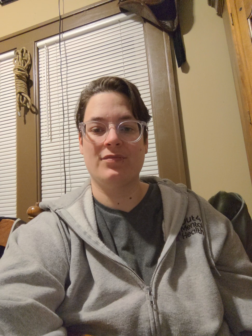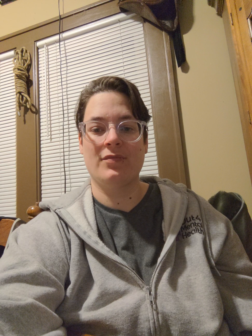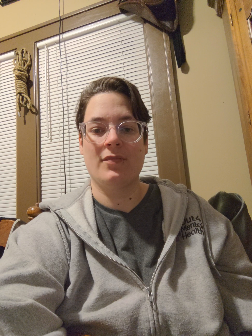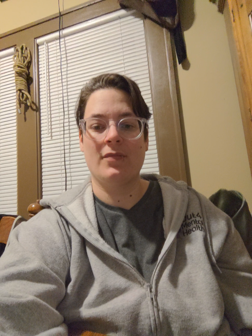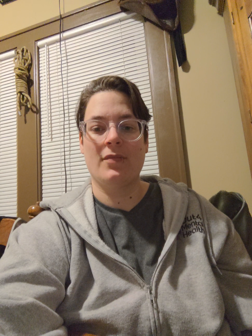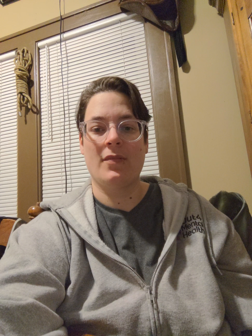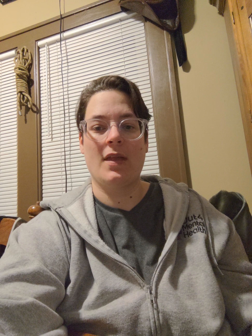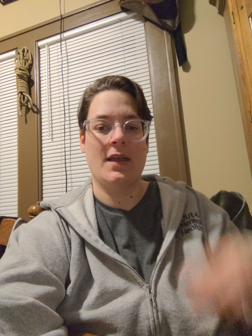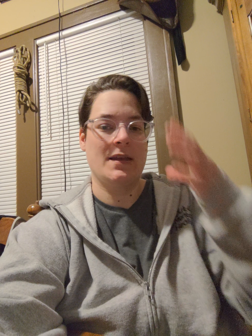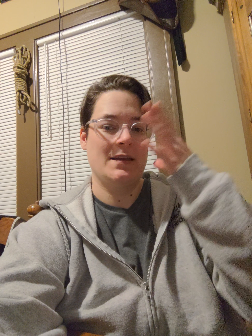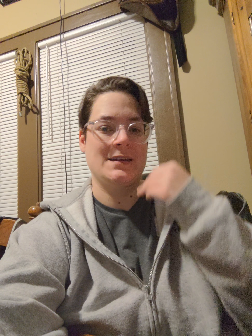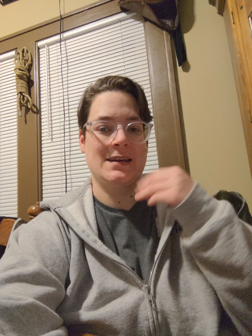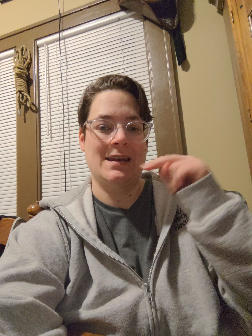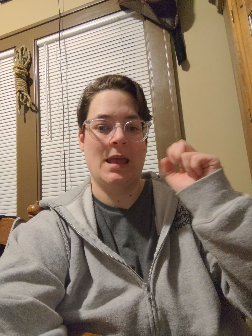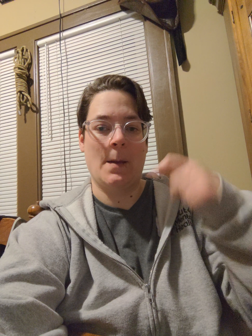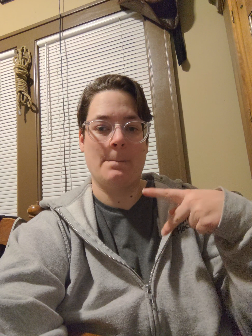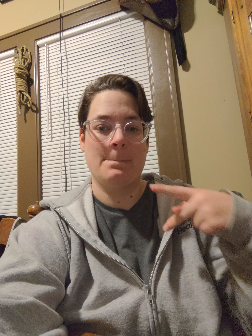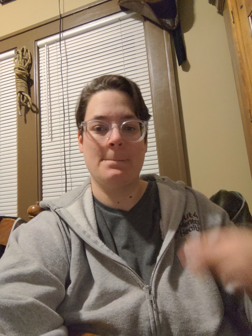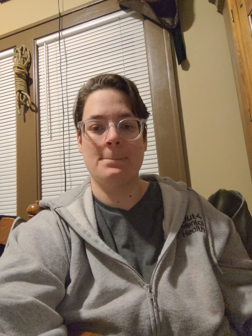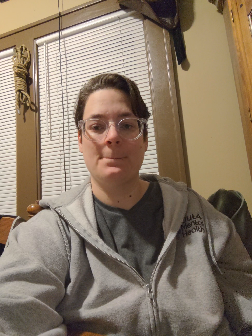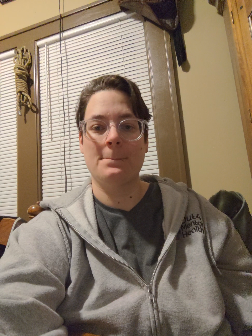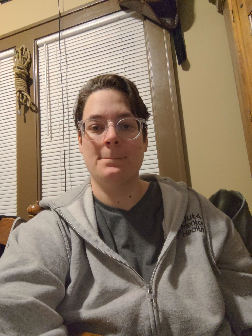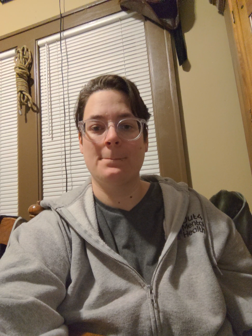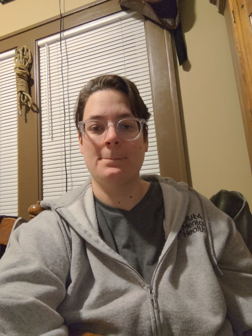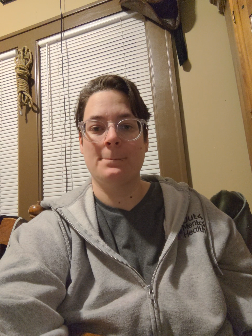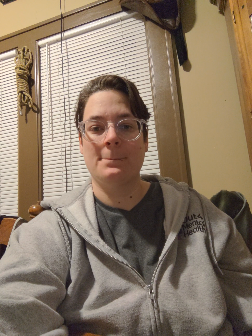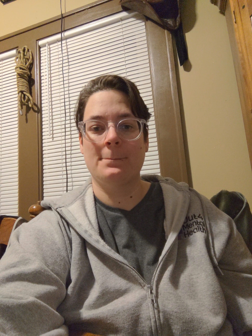nap